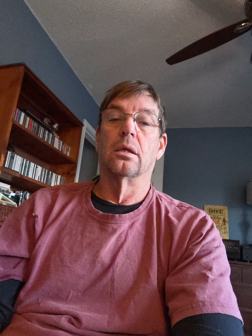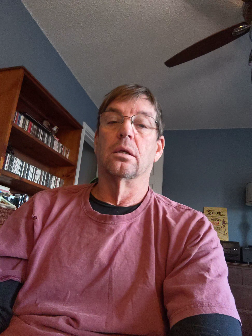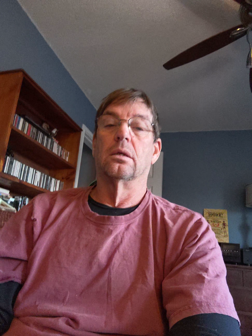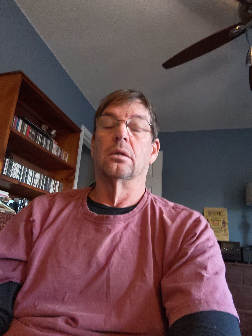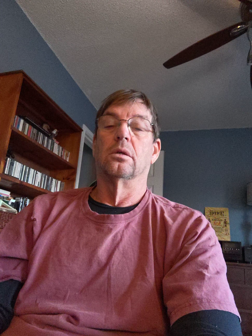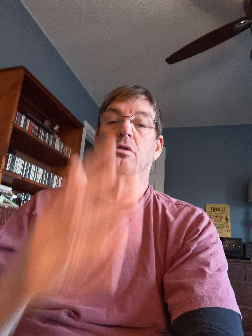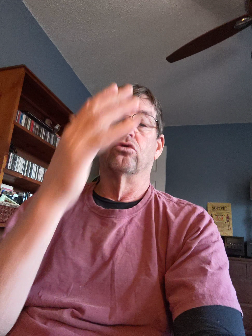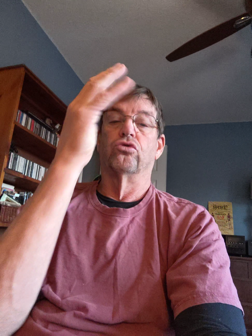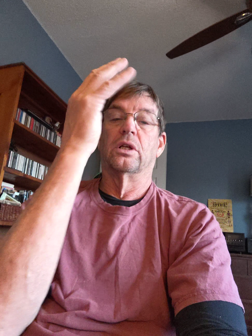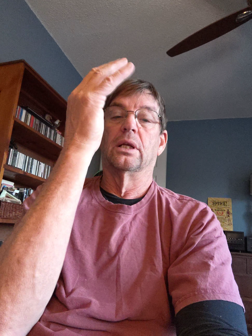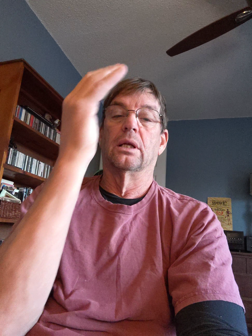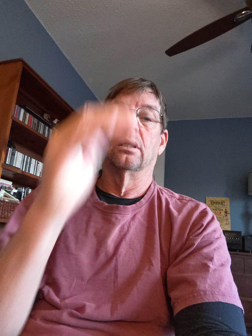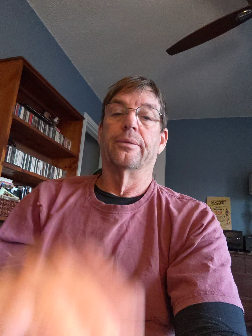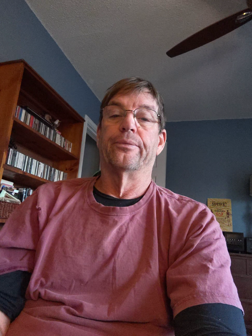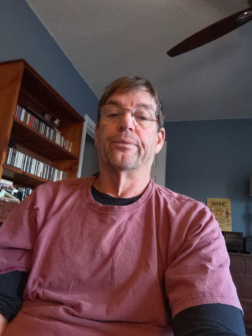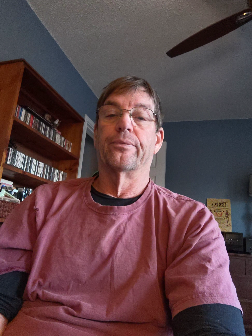tree